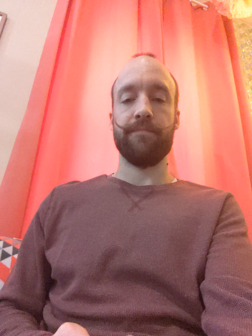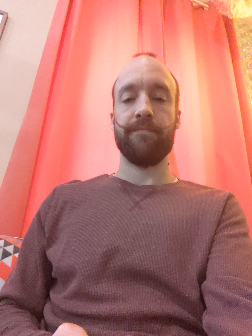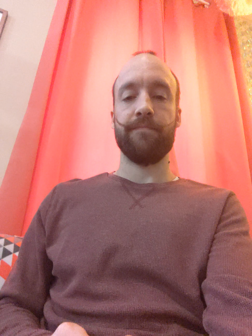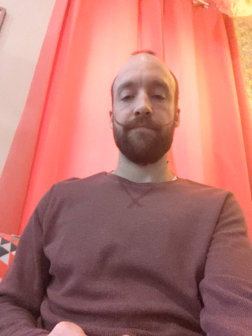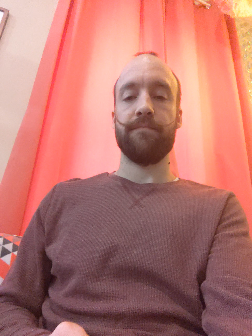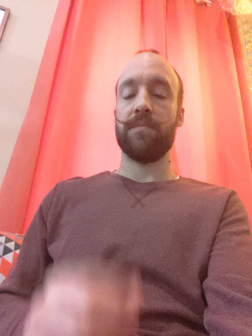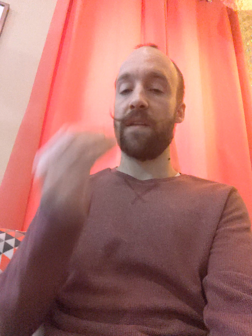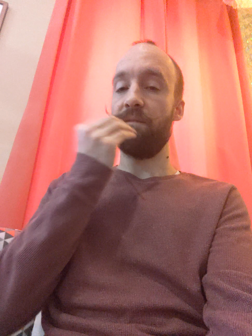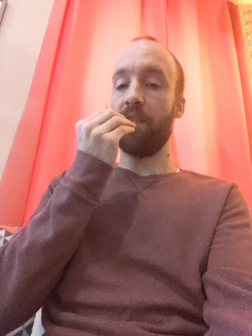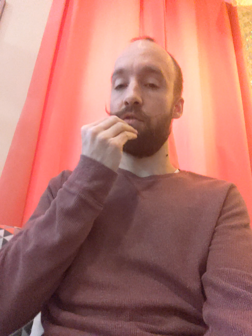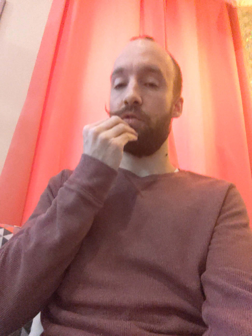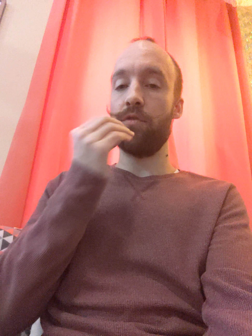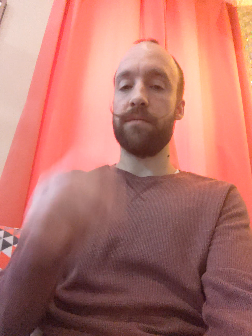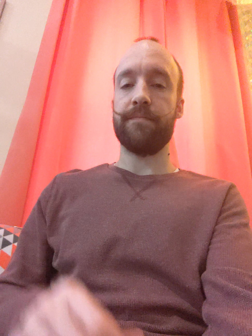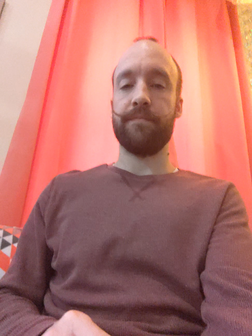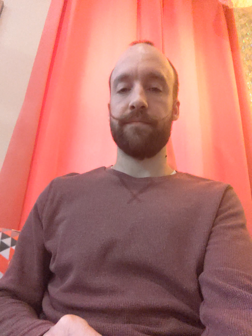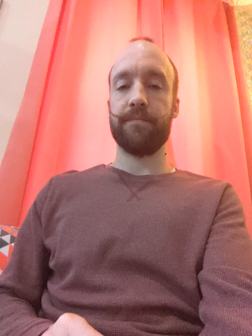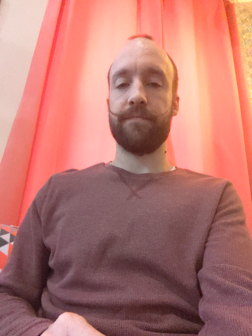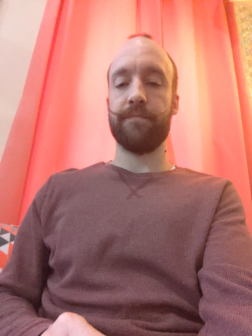food